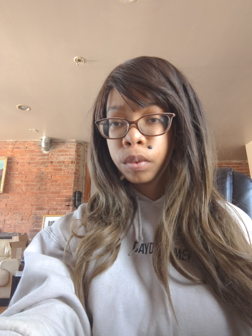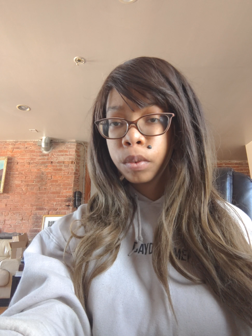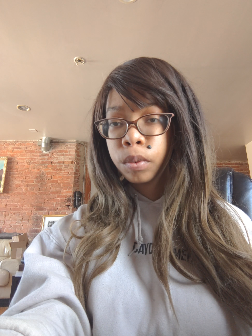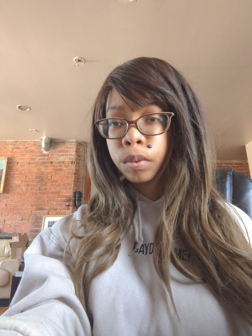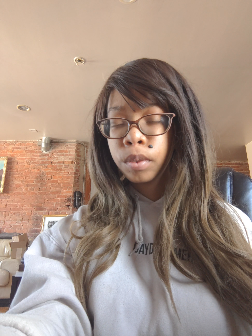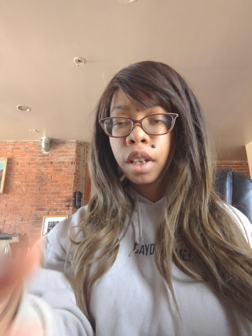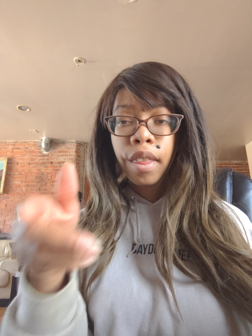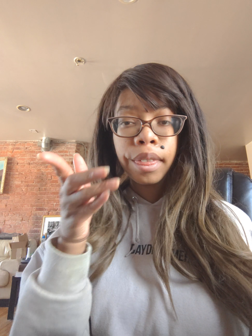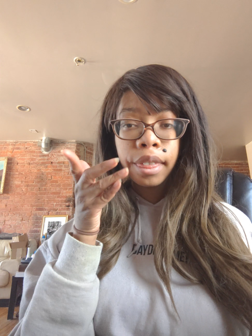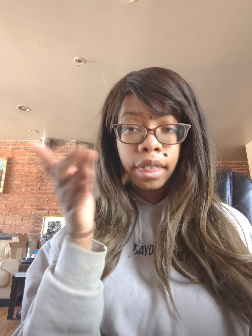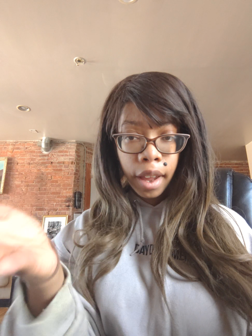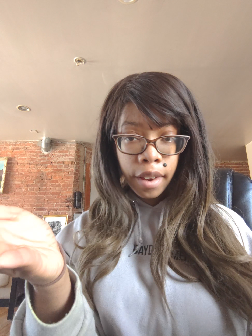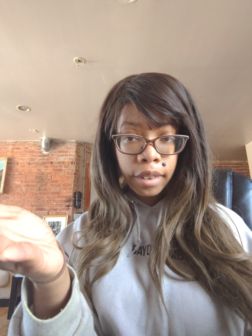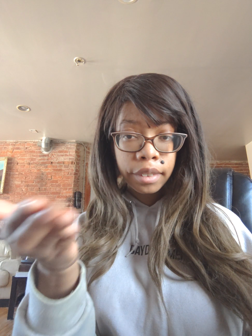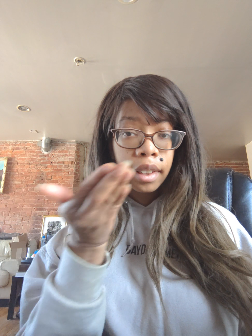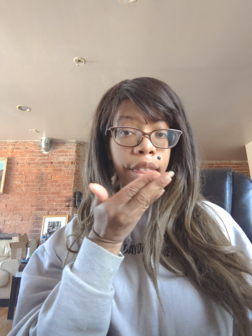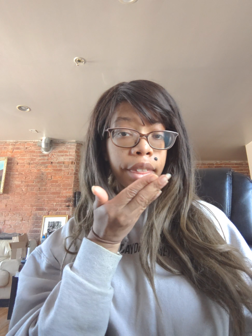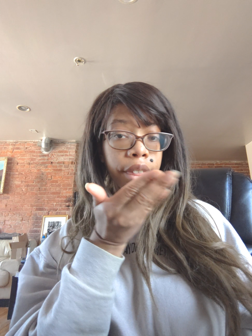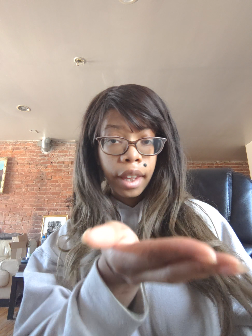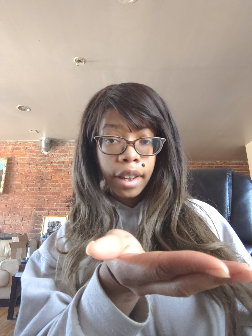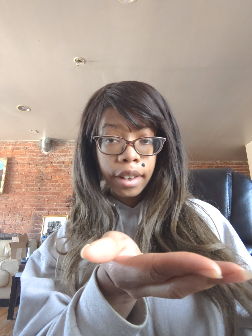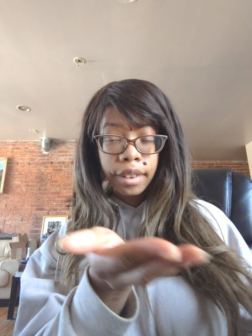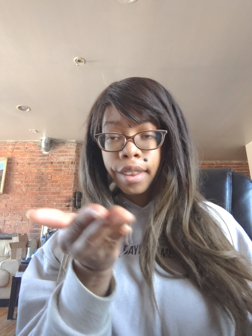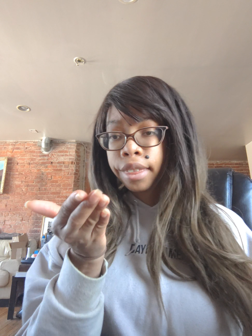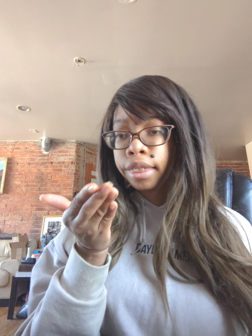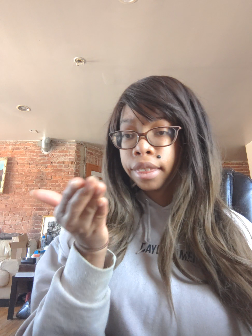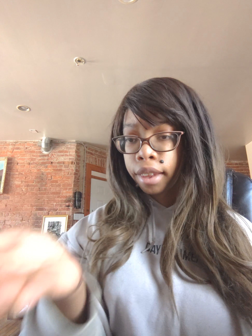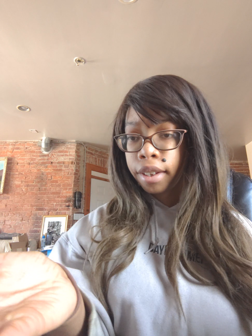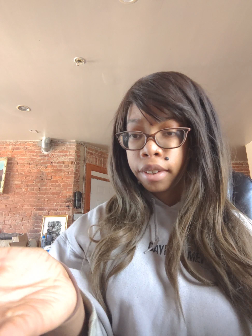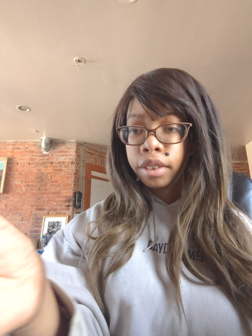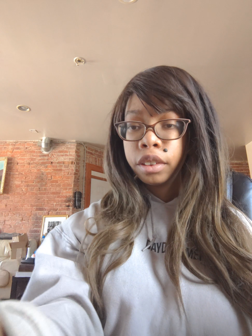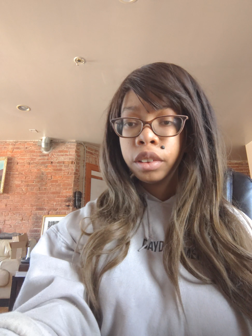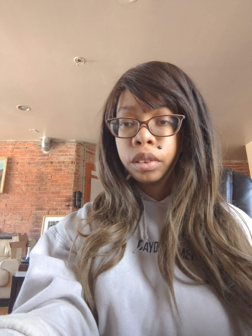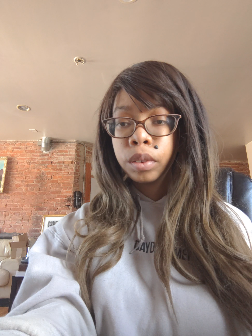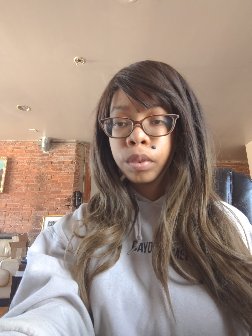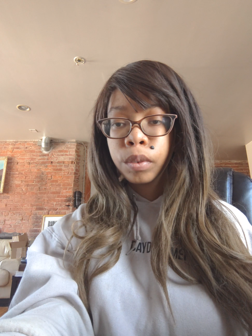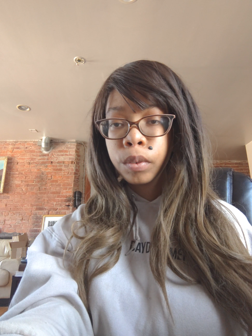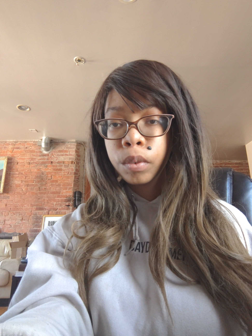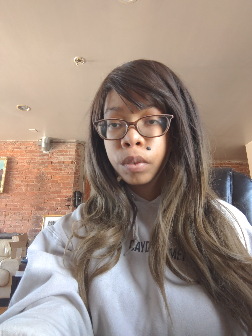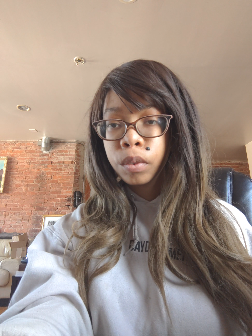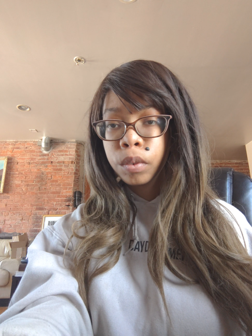there